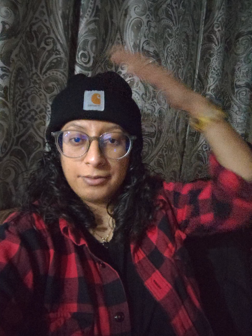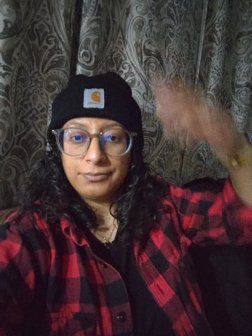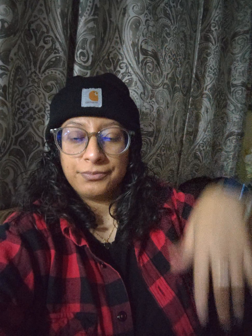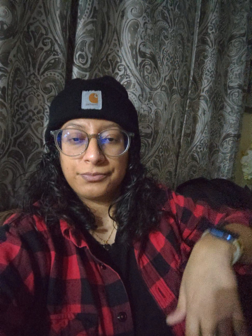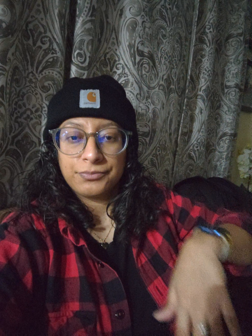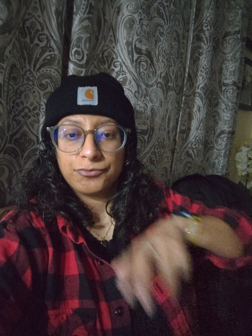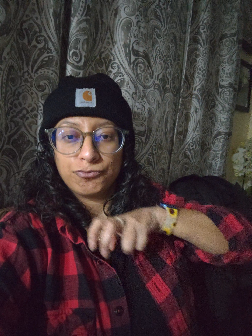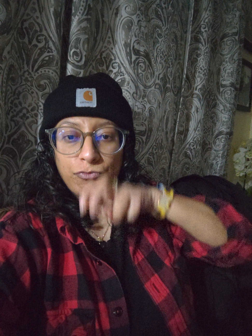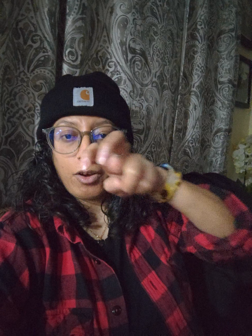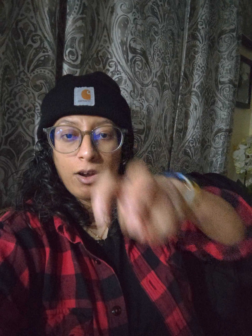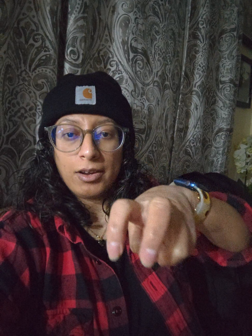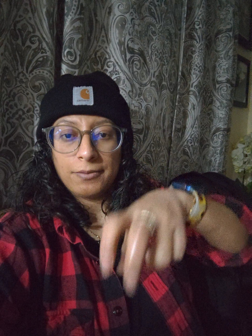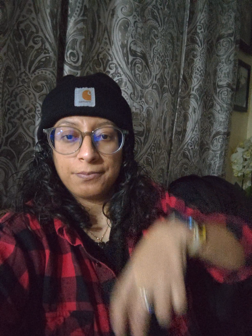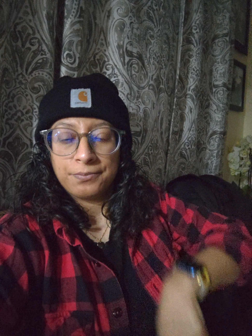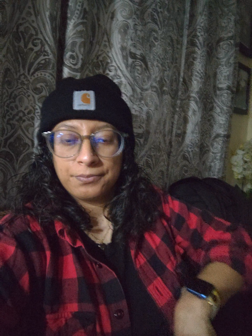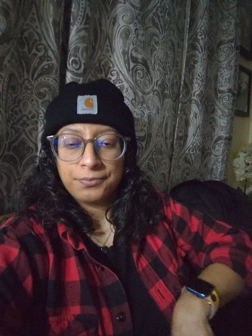ride